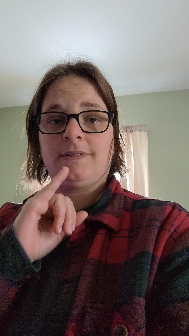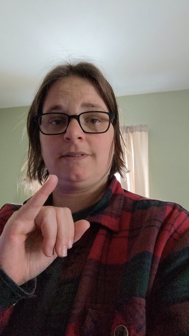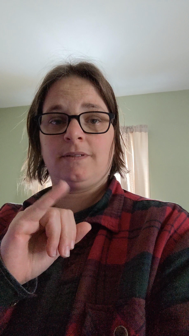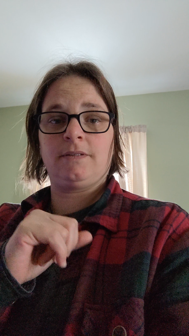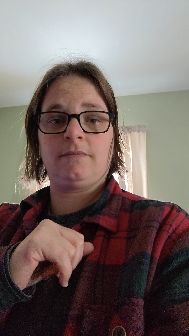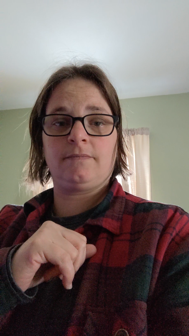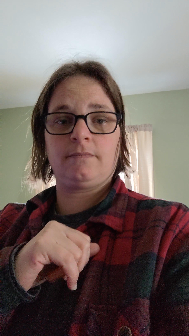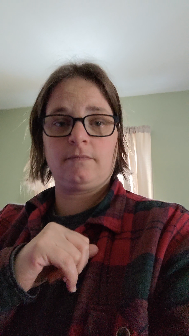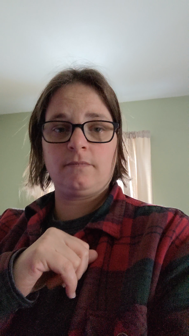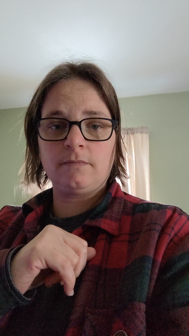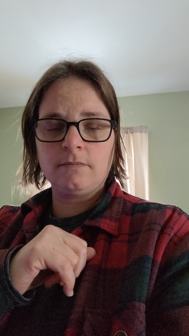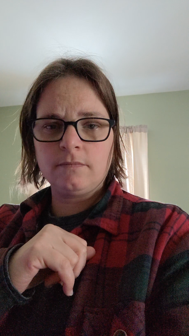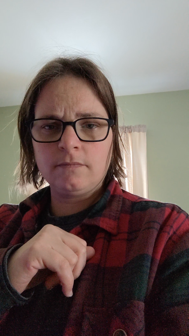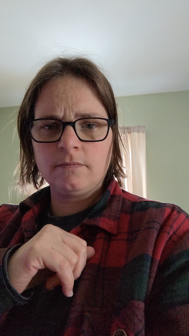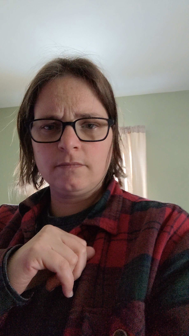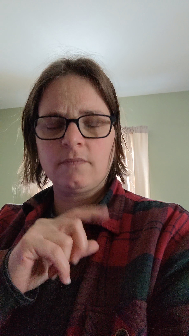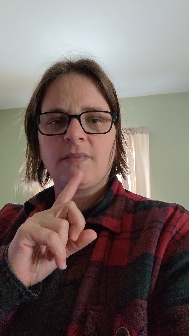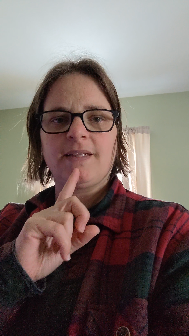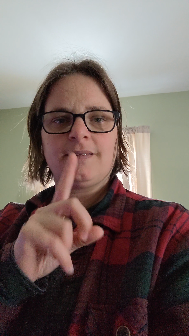is